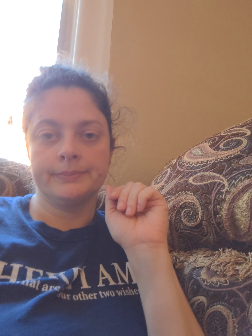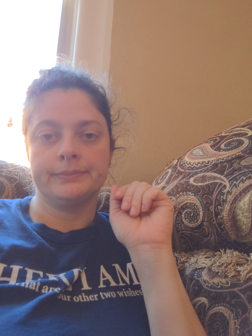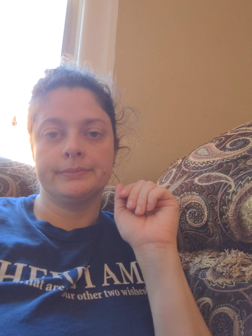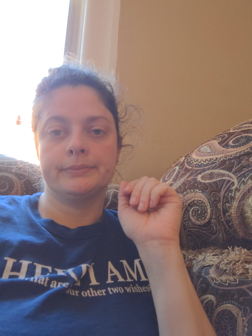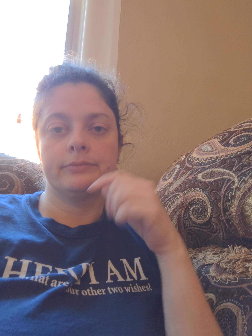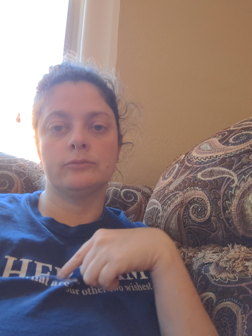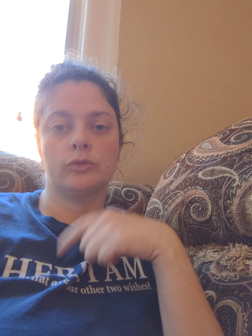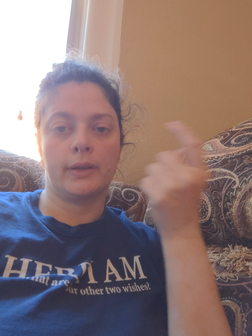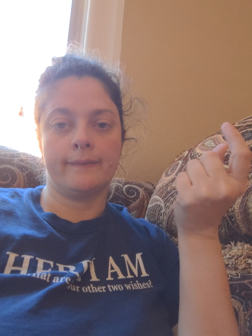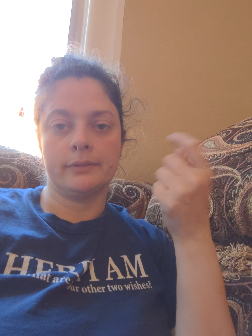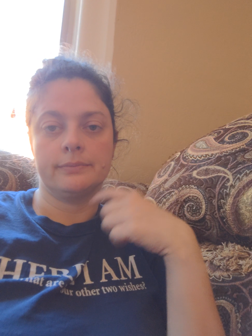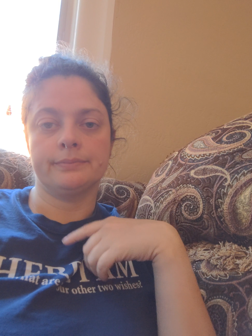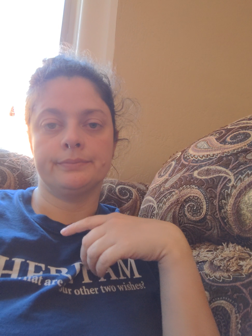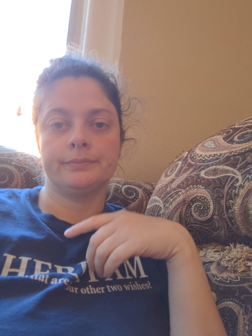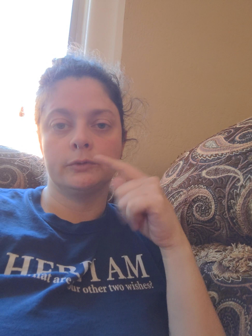giraffe